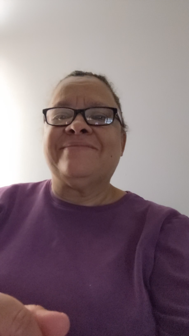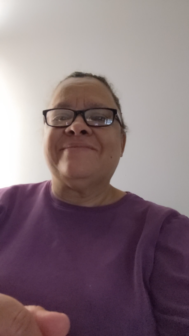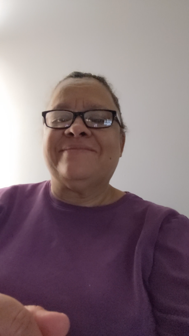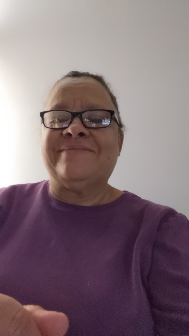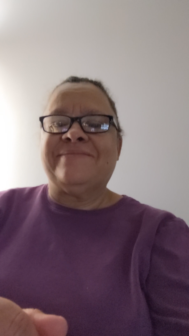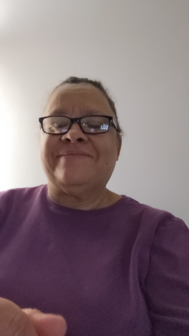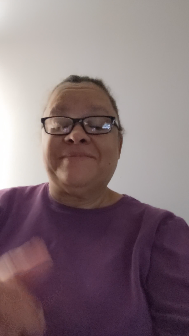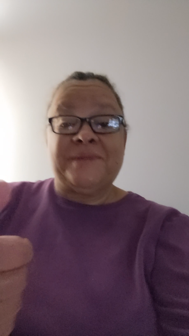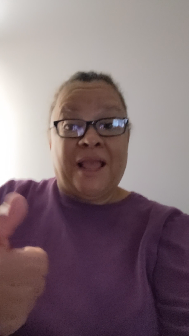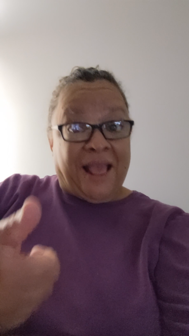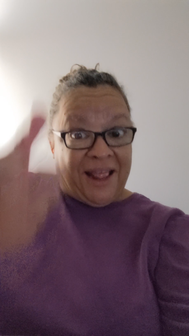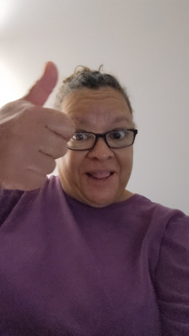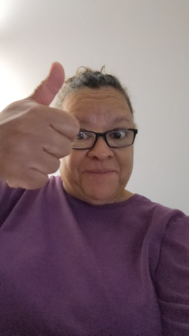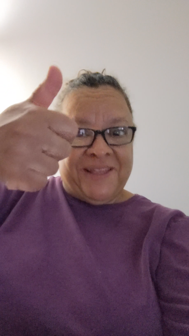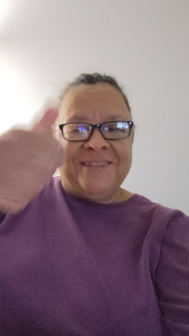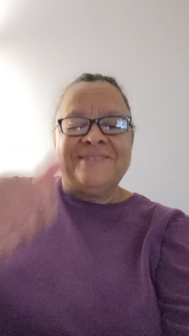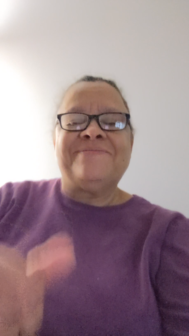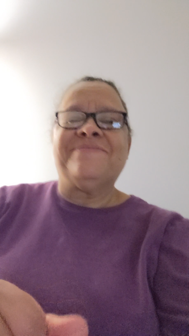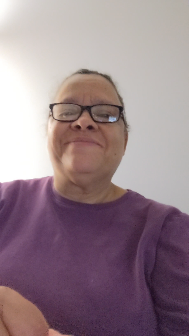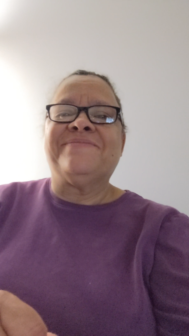help